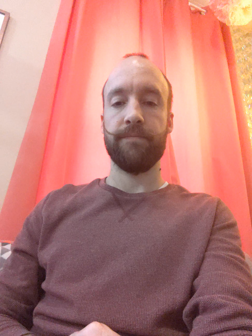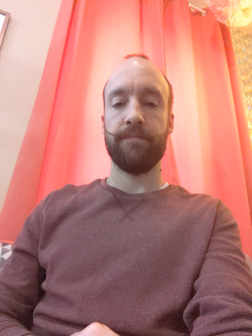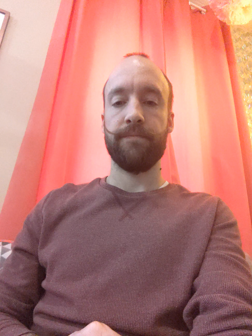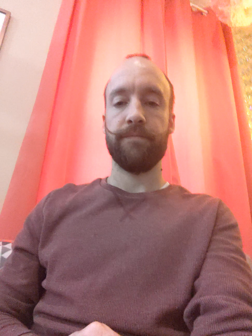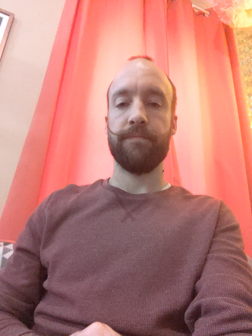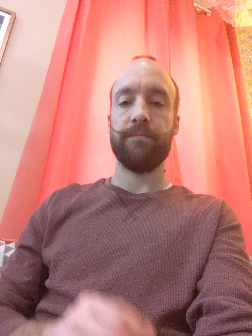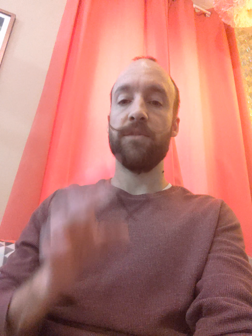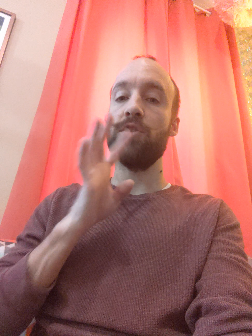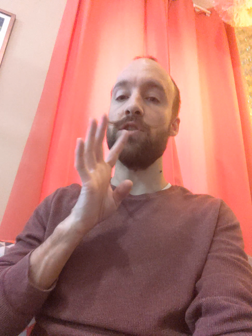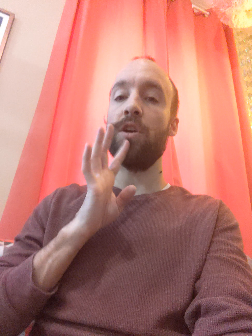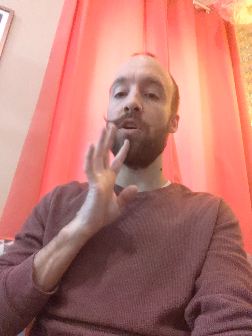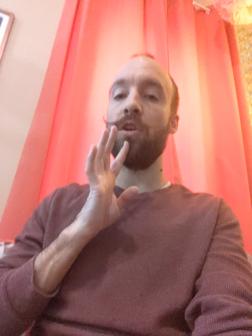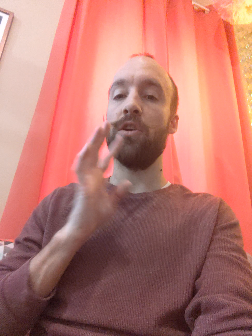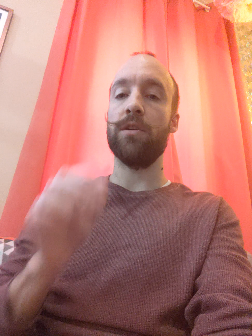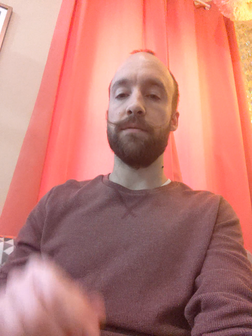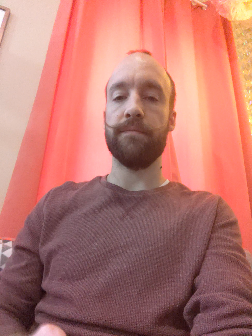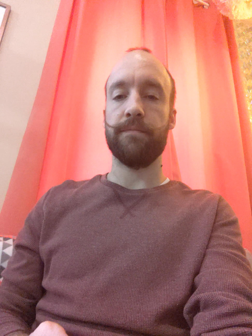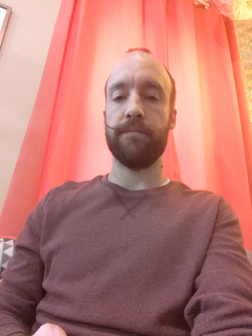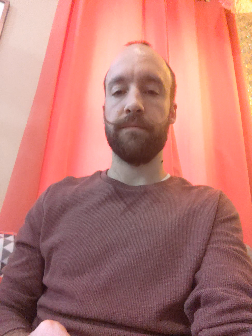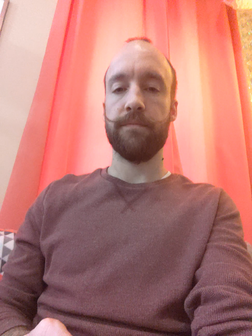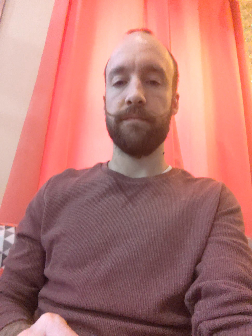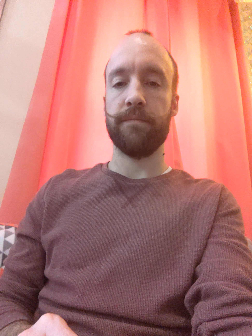talk